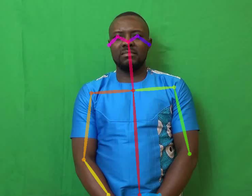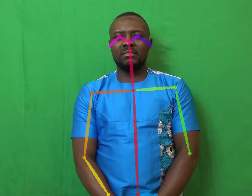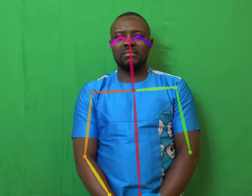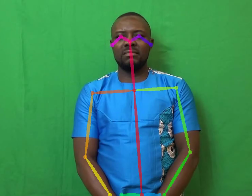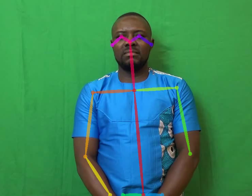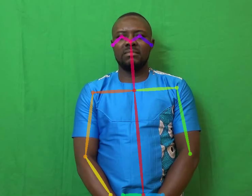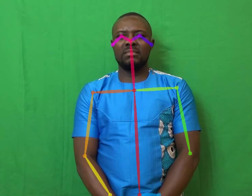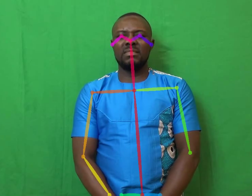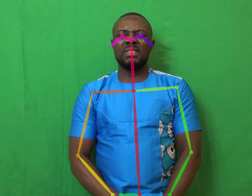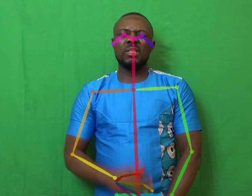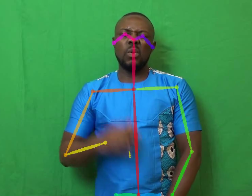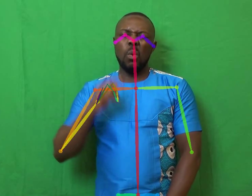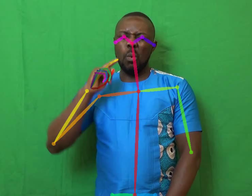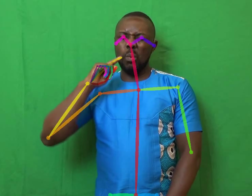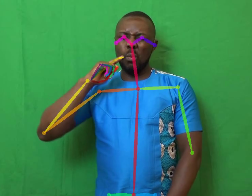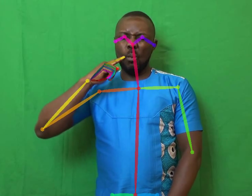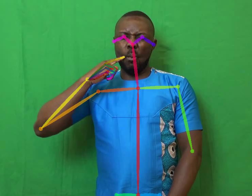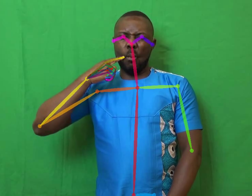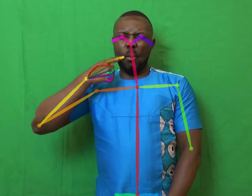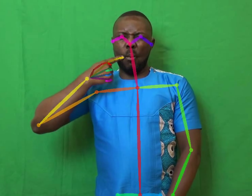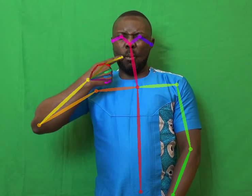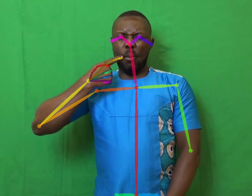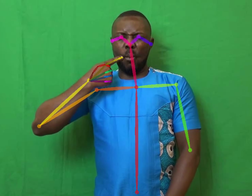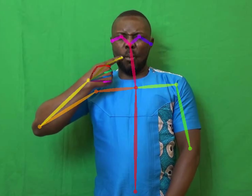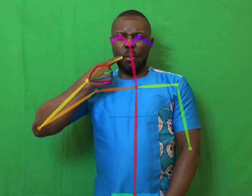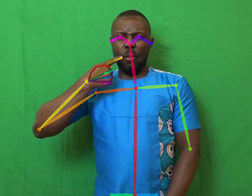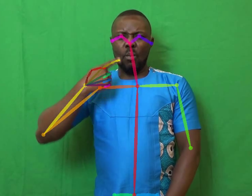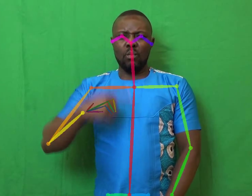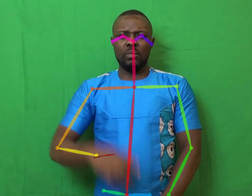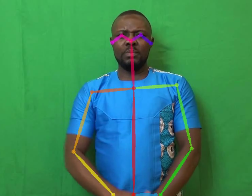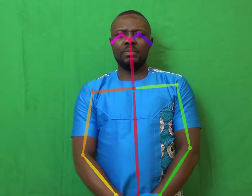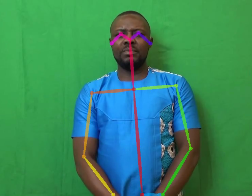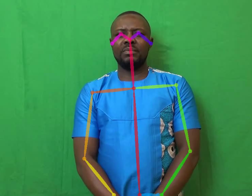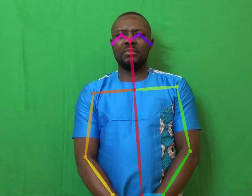bitter or sour